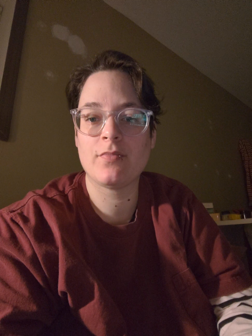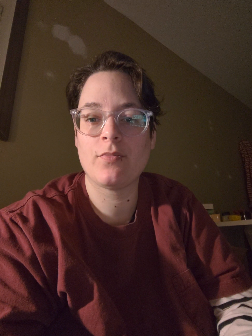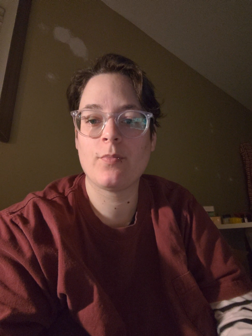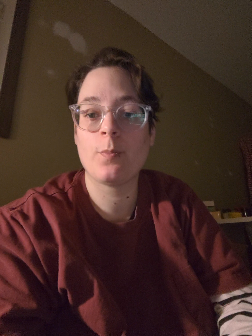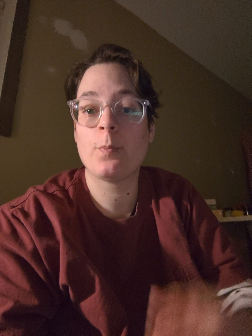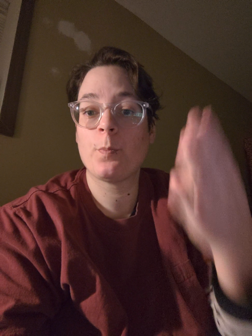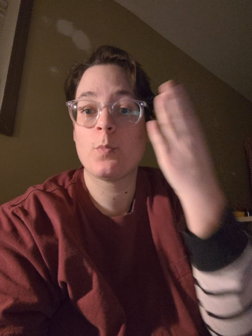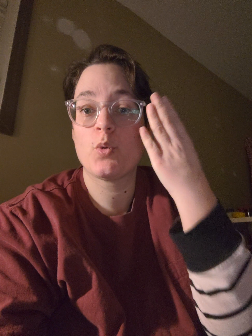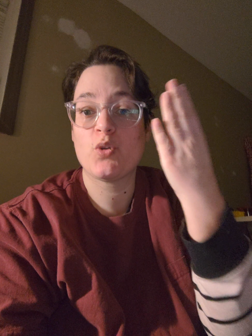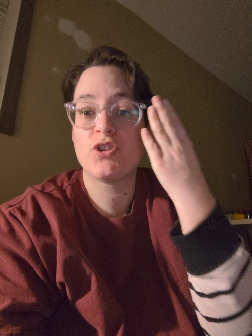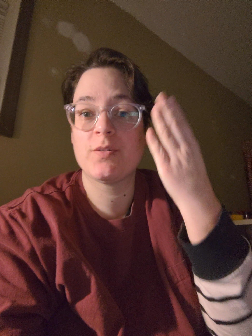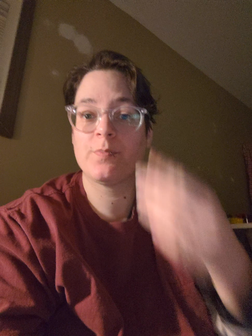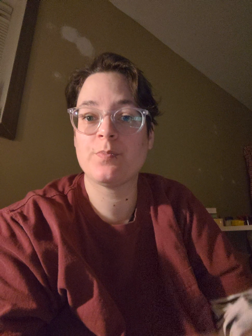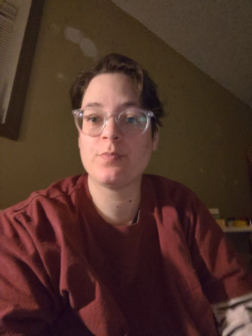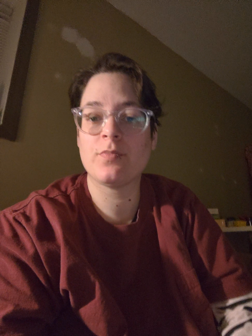morning